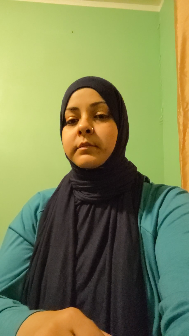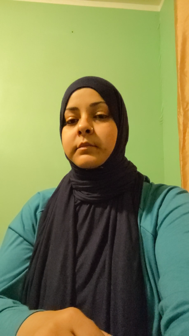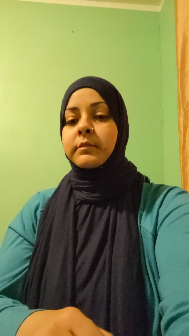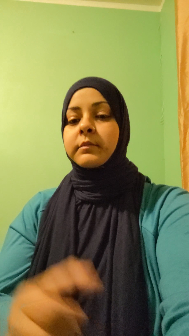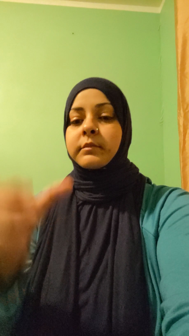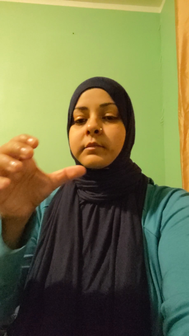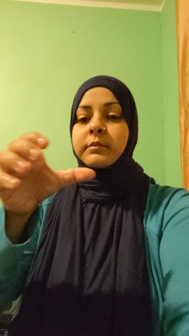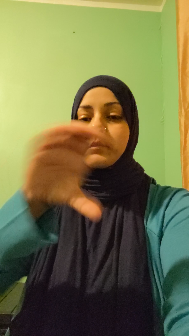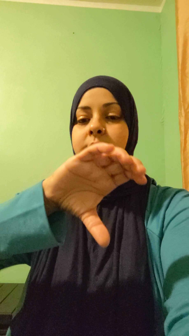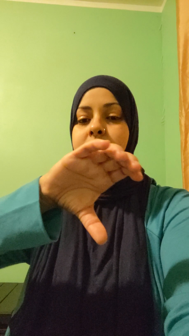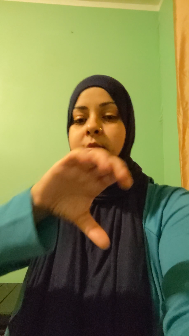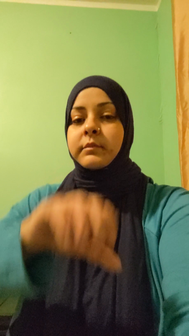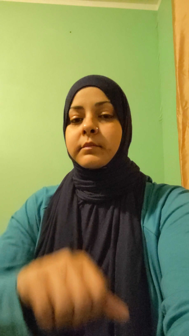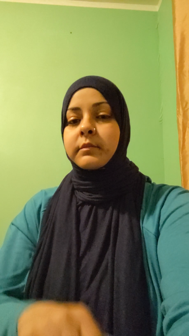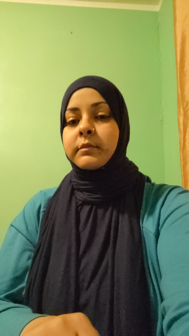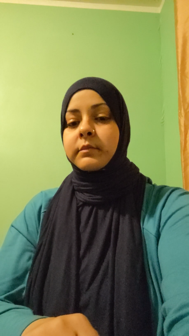dump